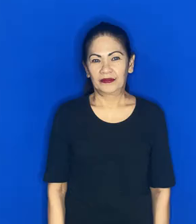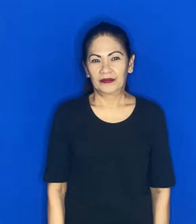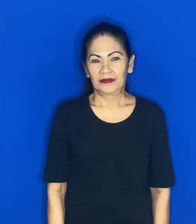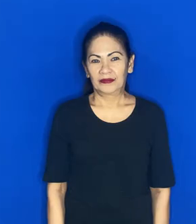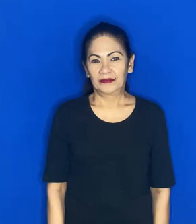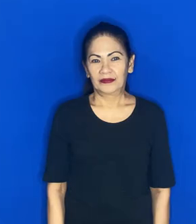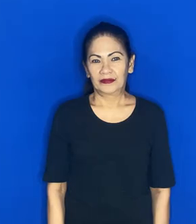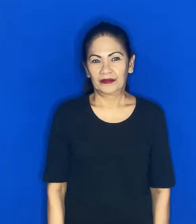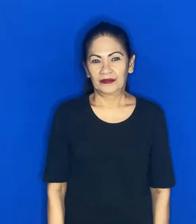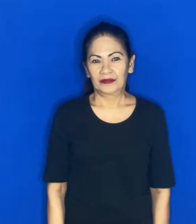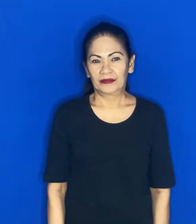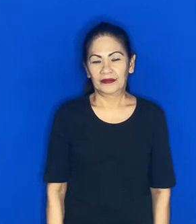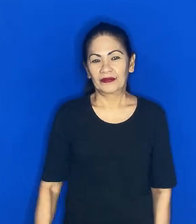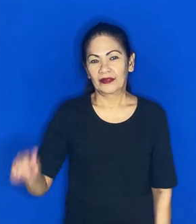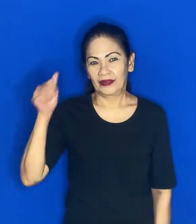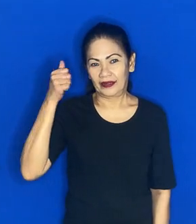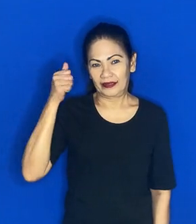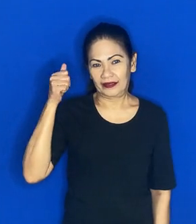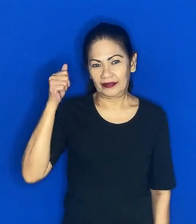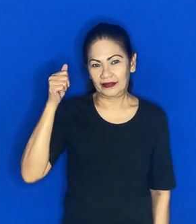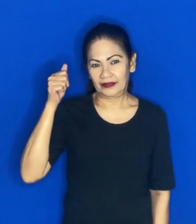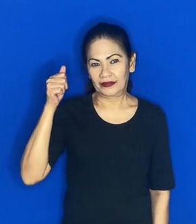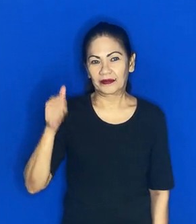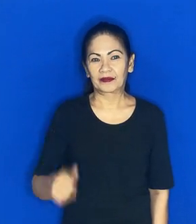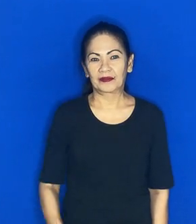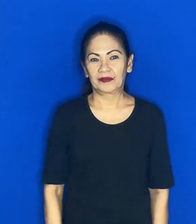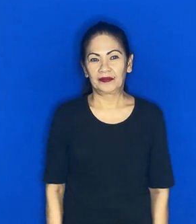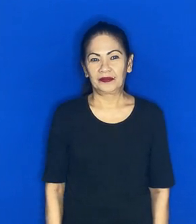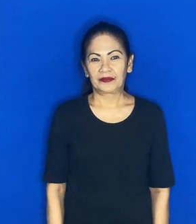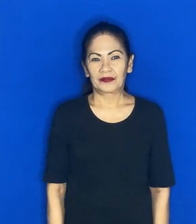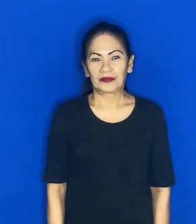auntie